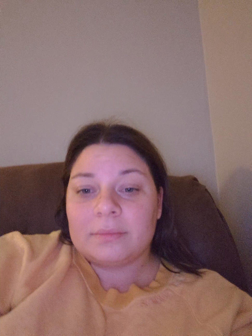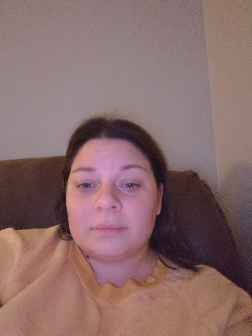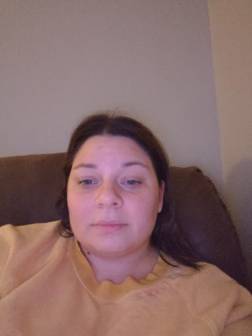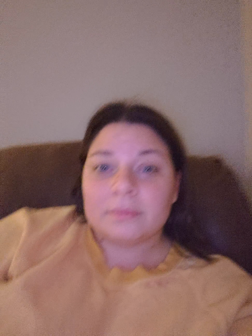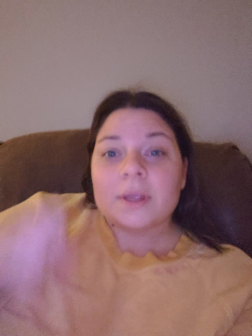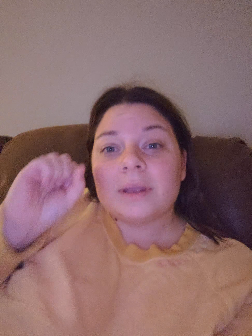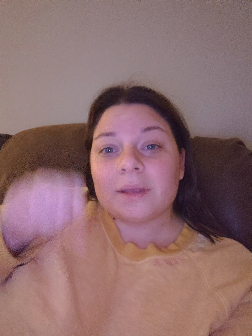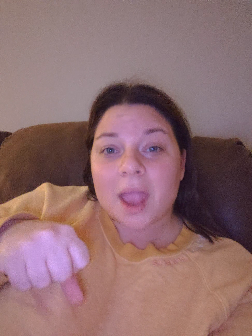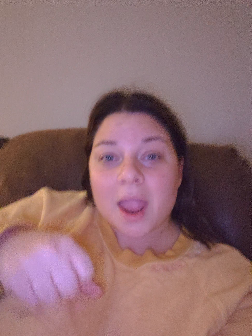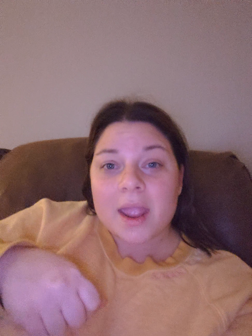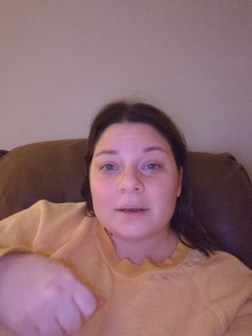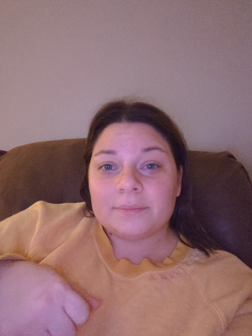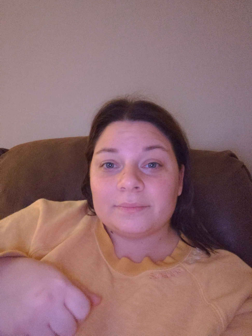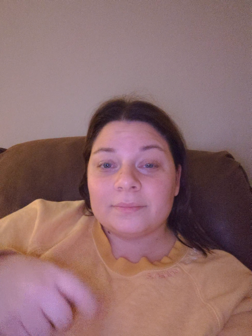can